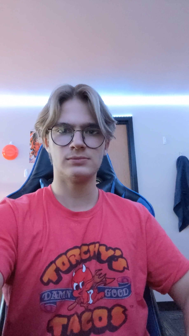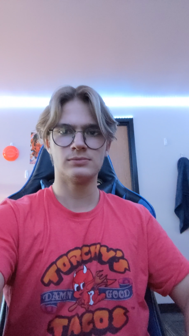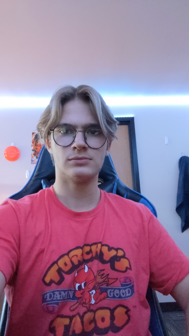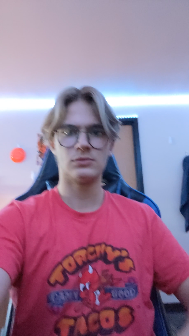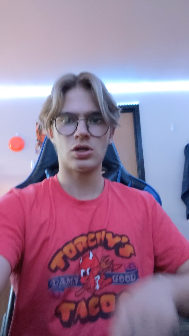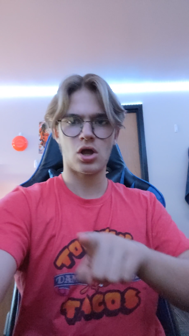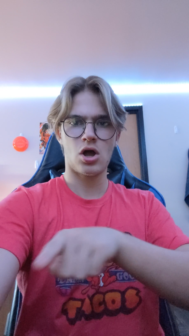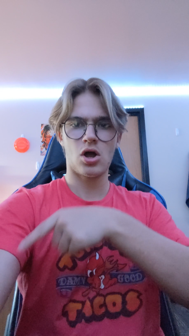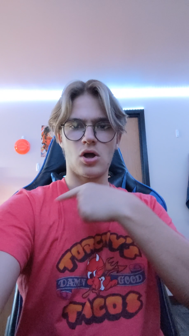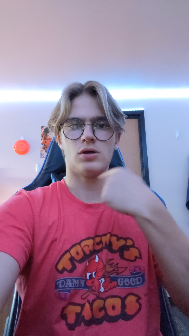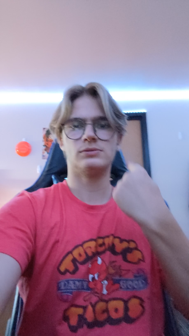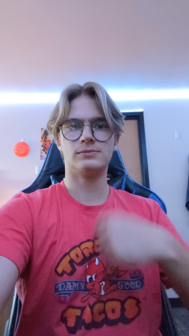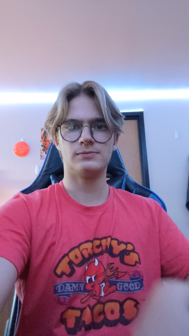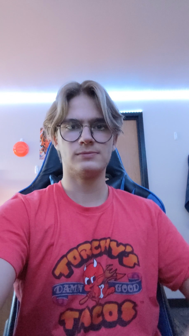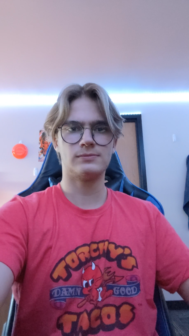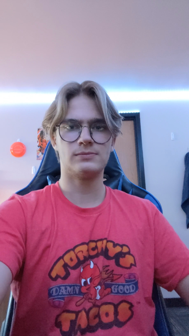long